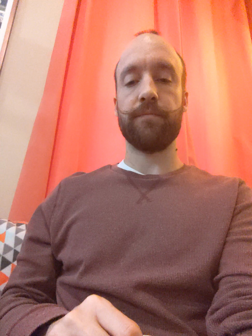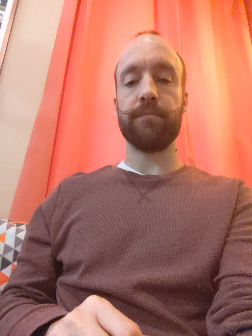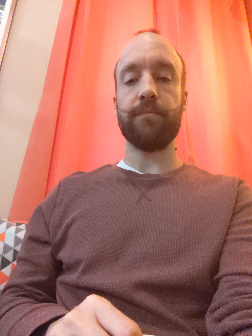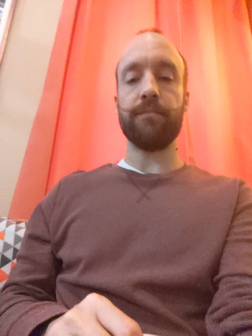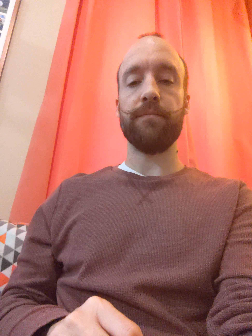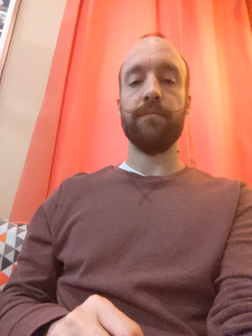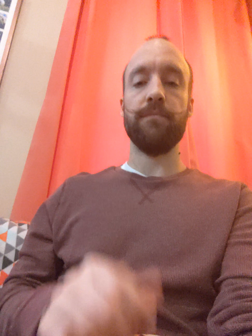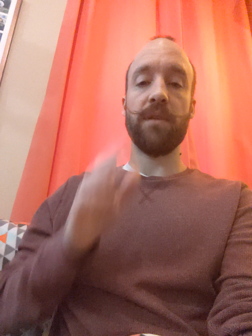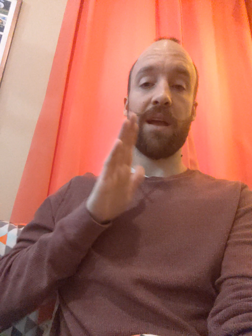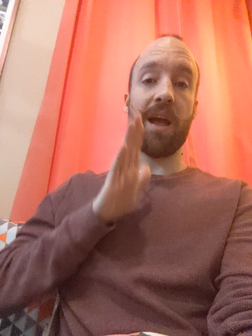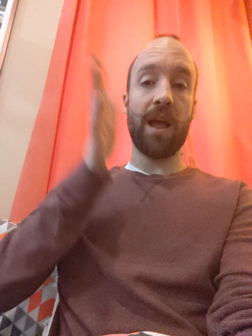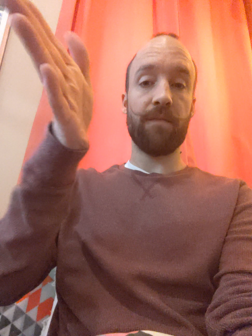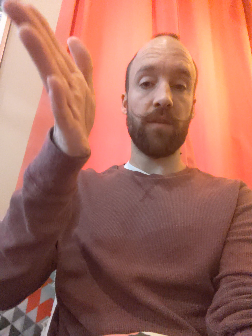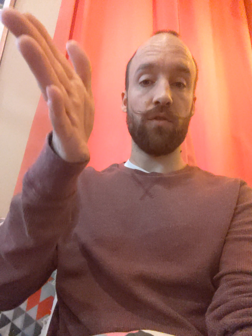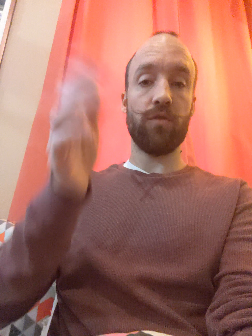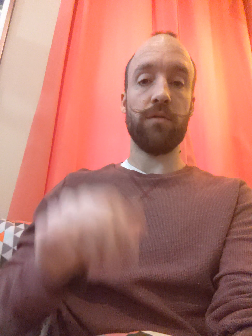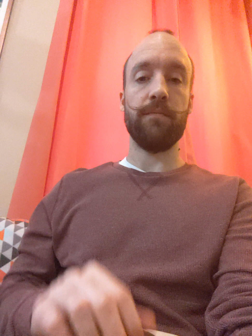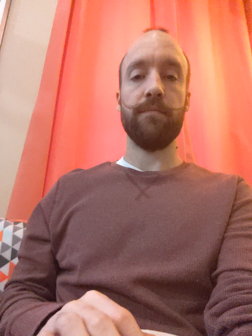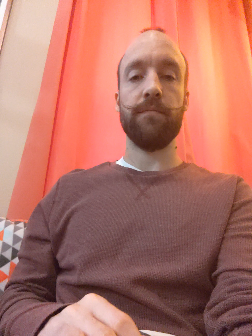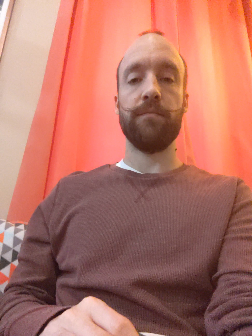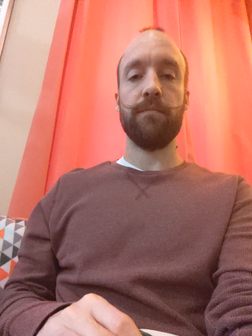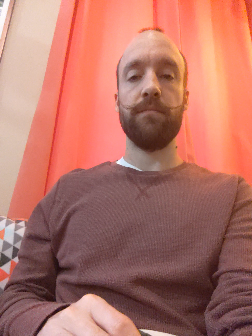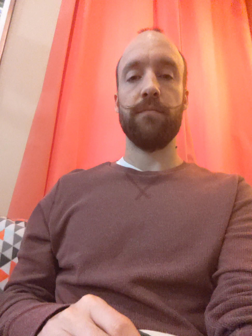after